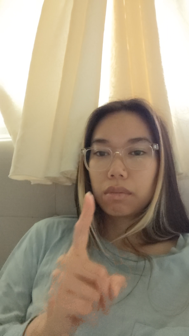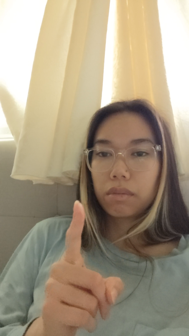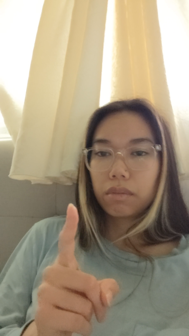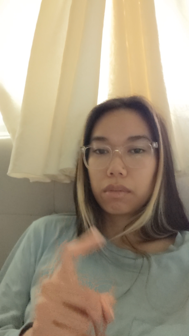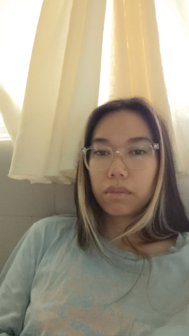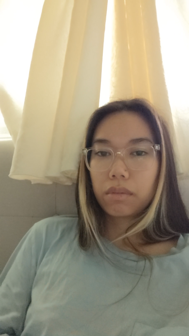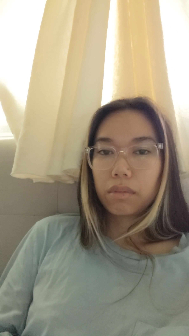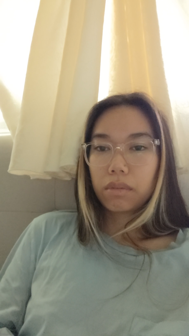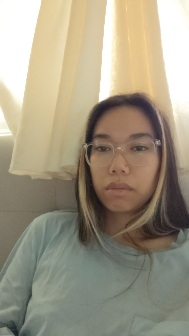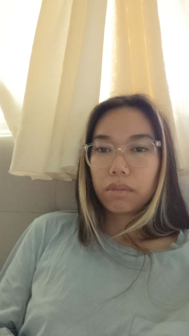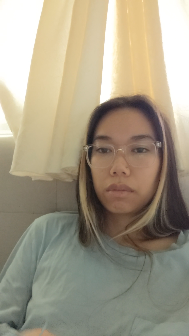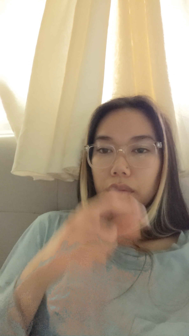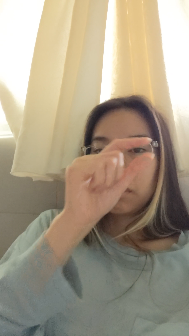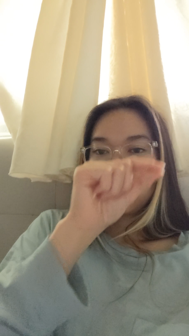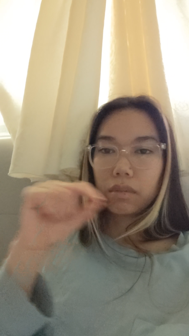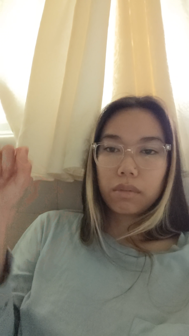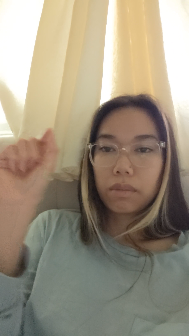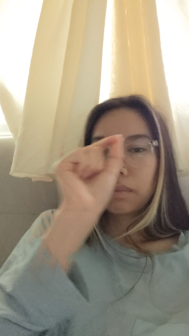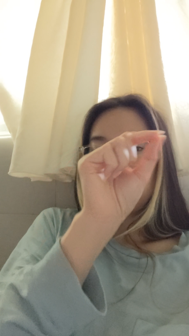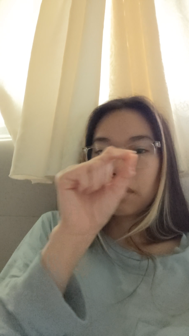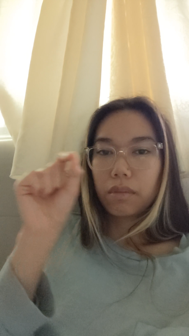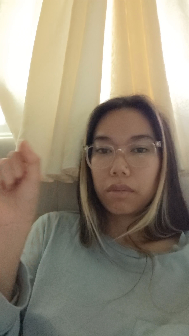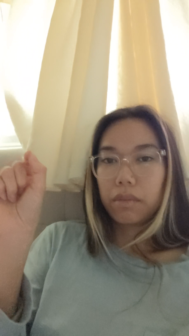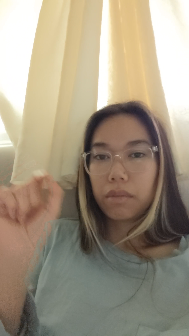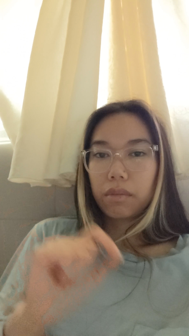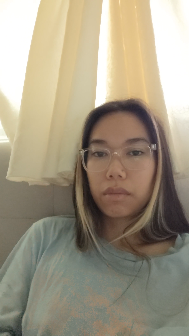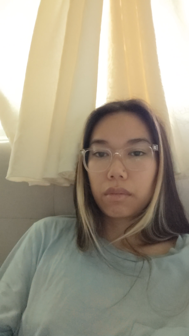peas